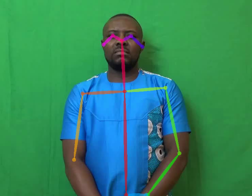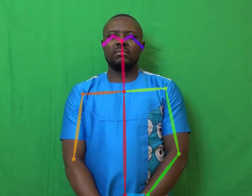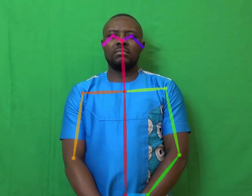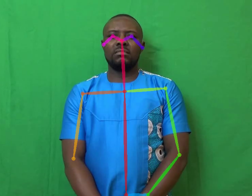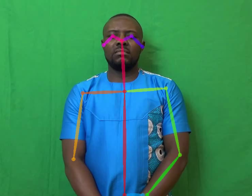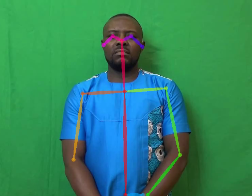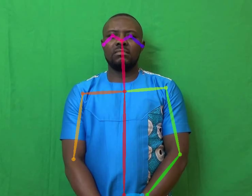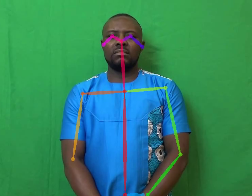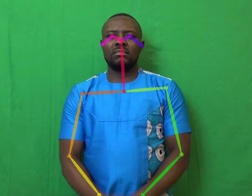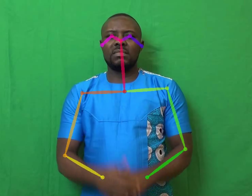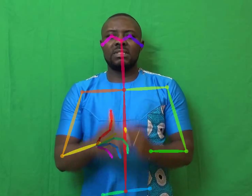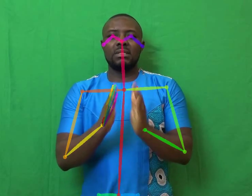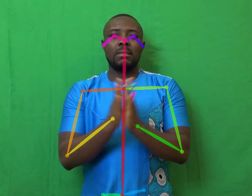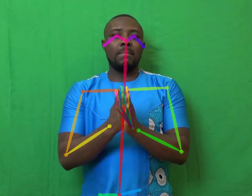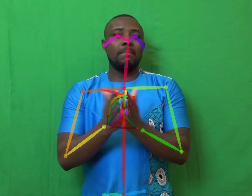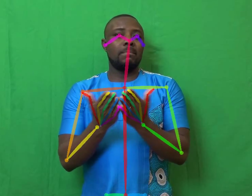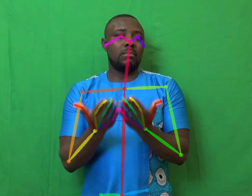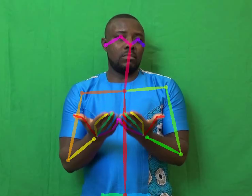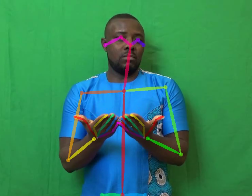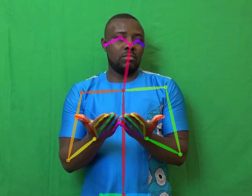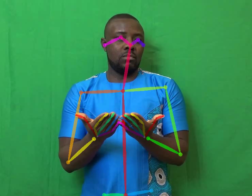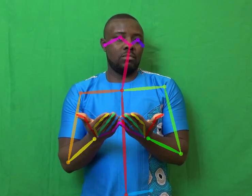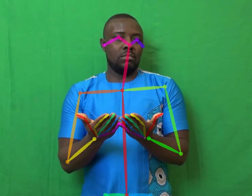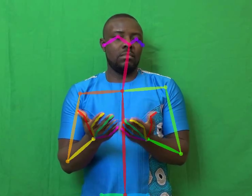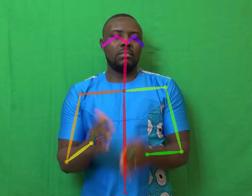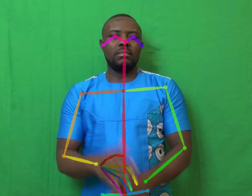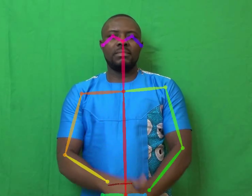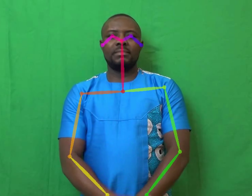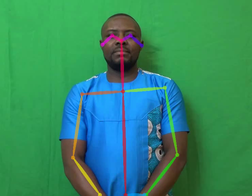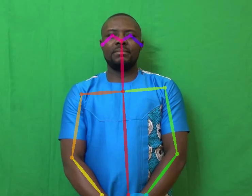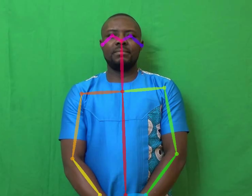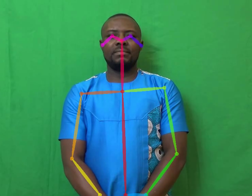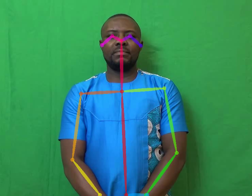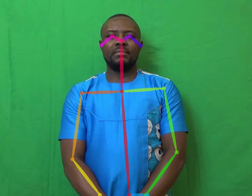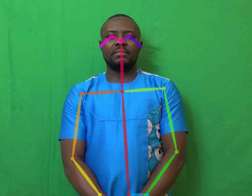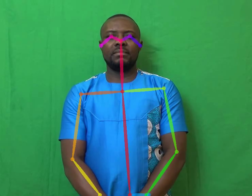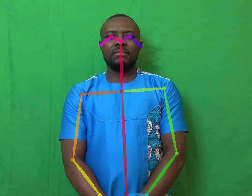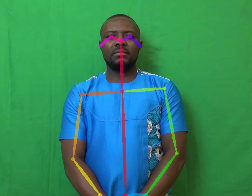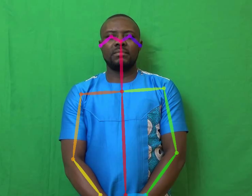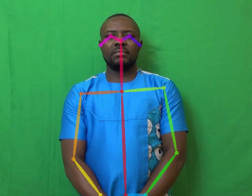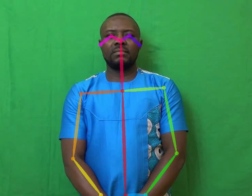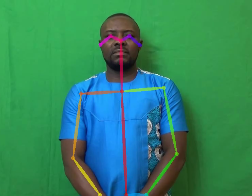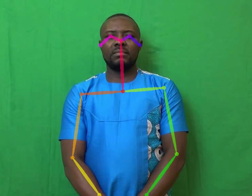book